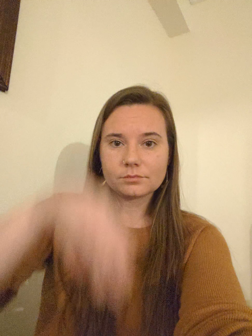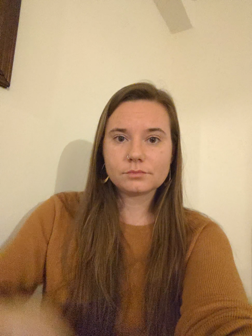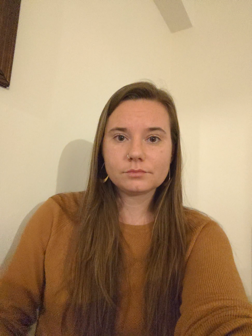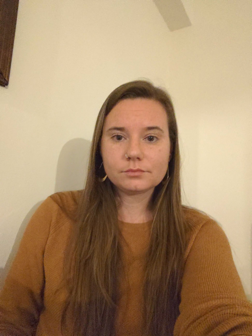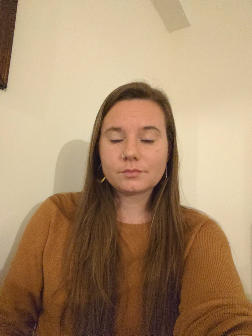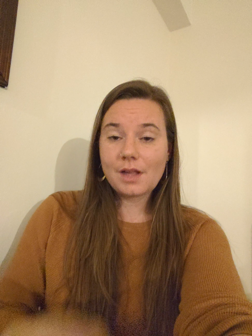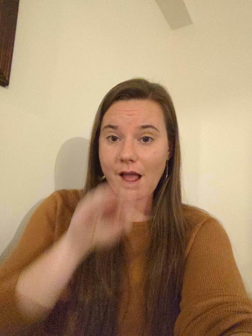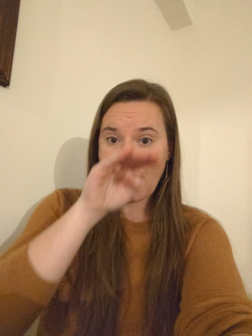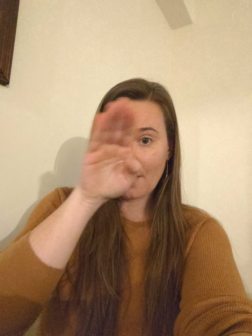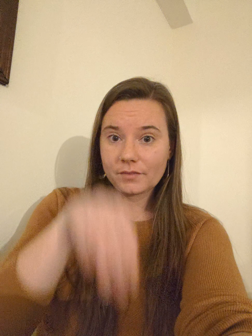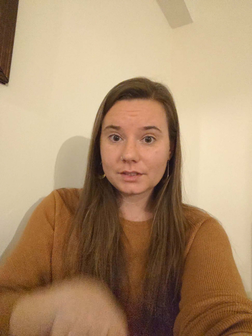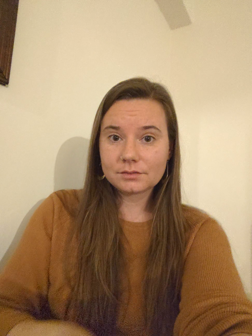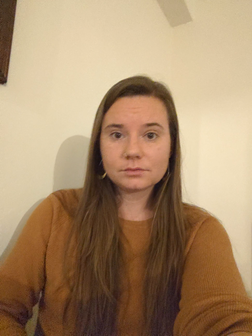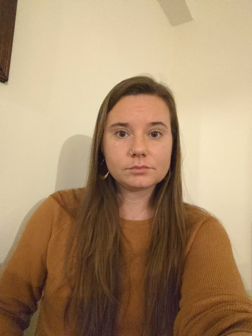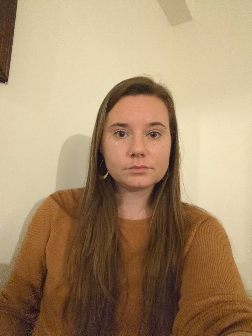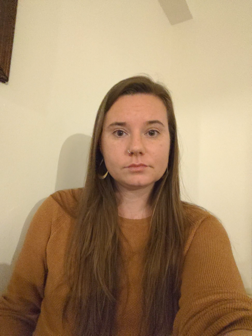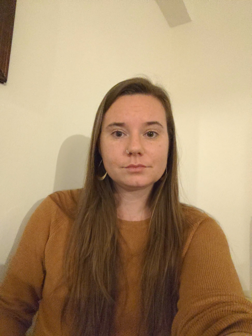elephant